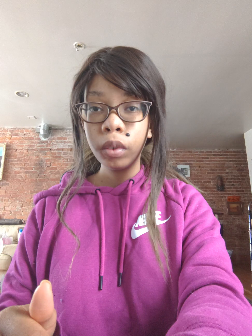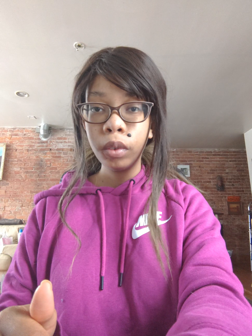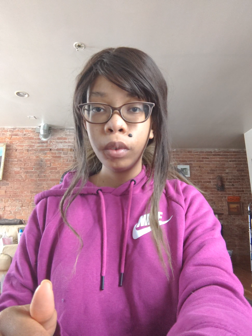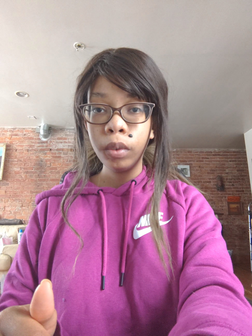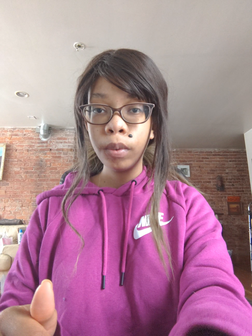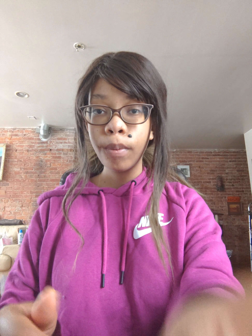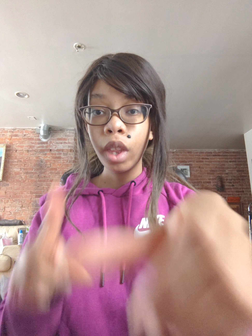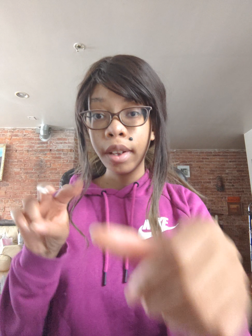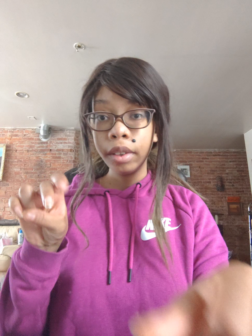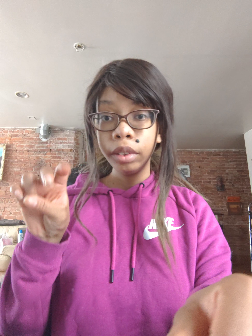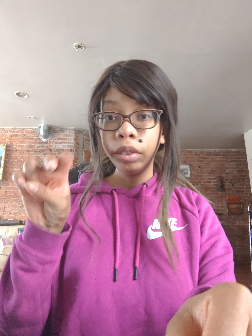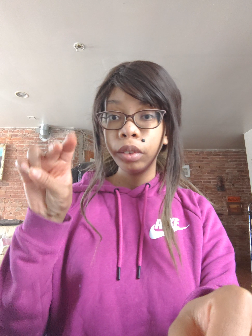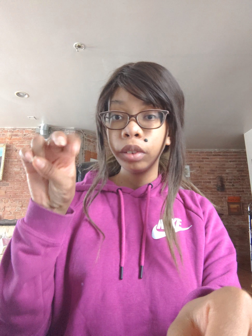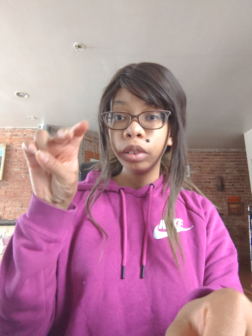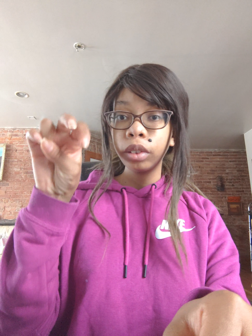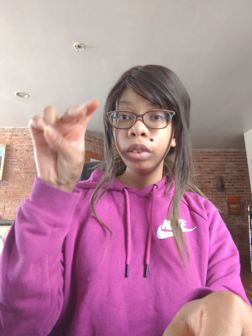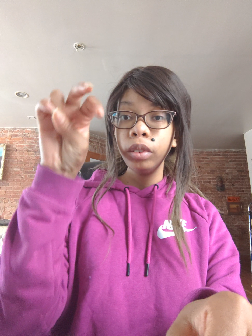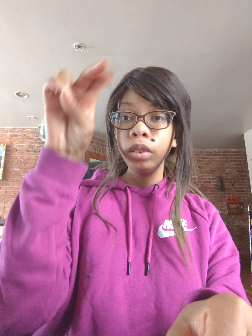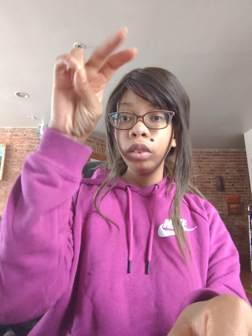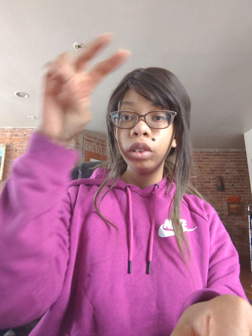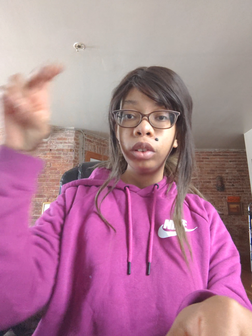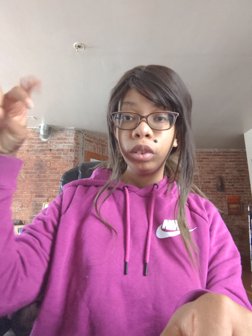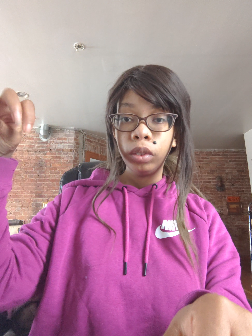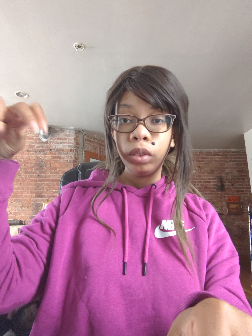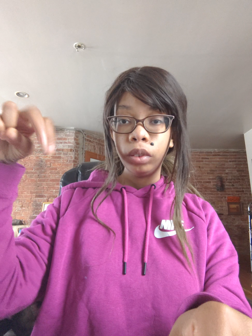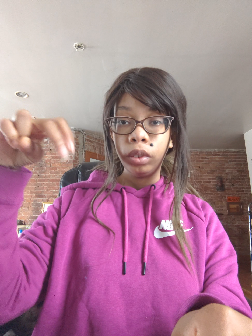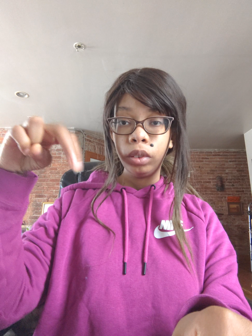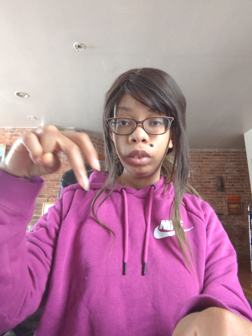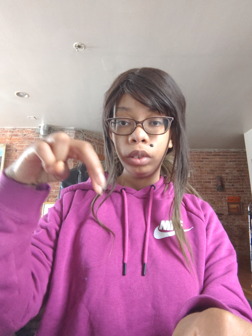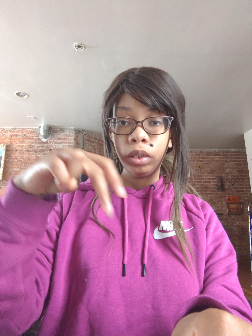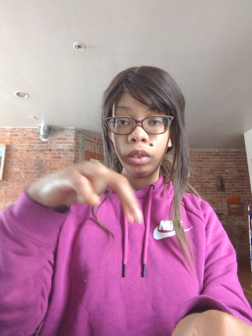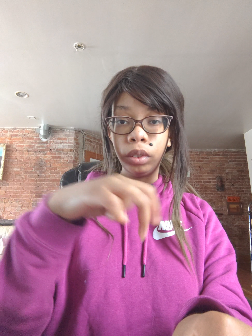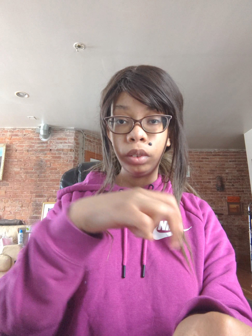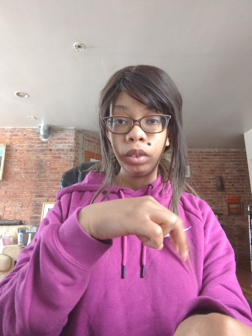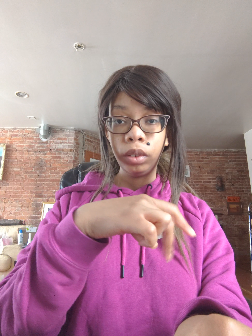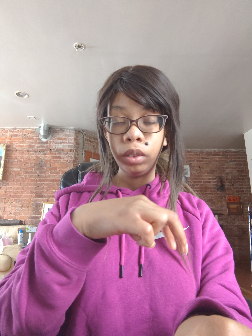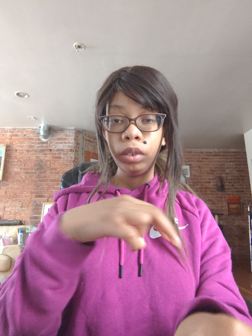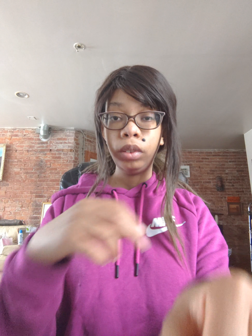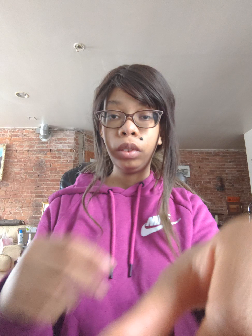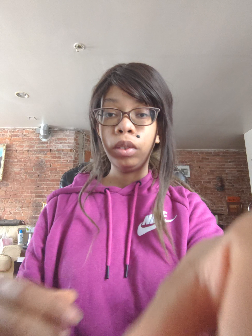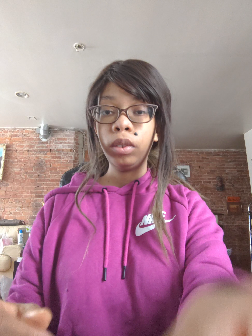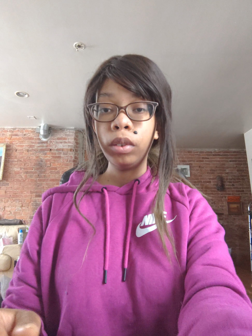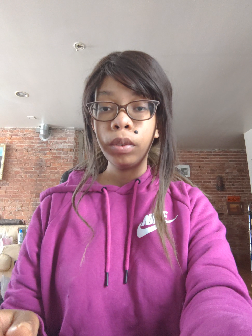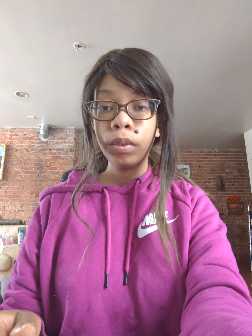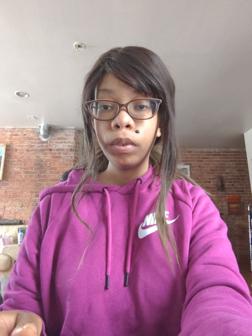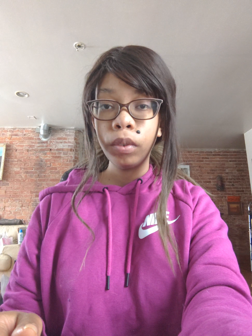stairs